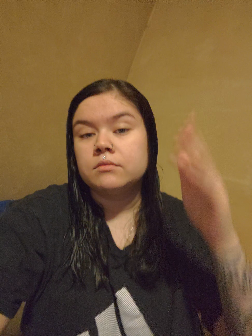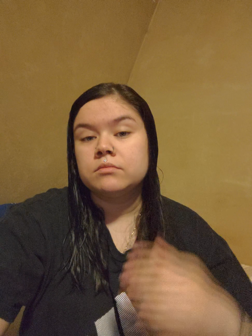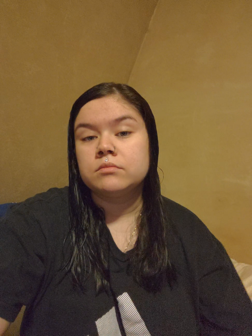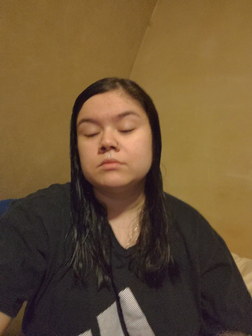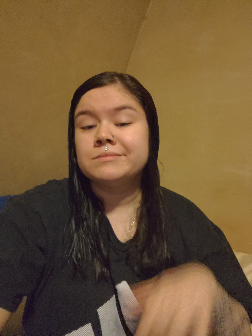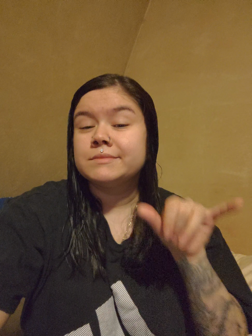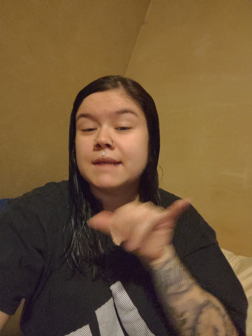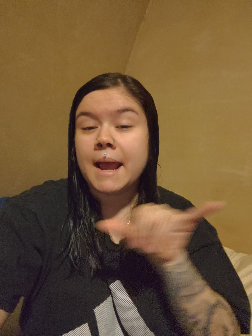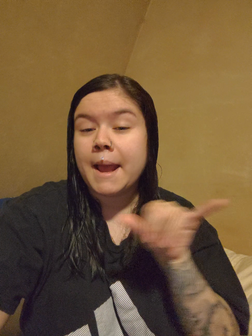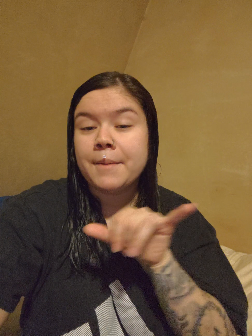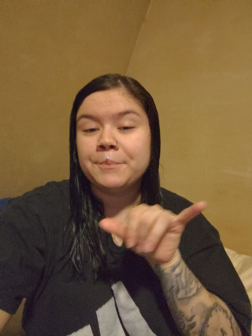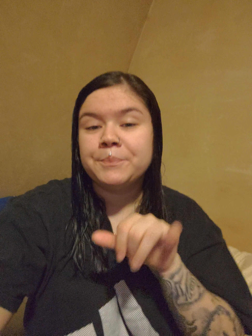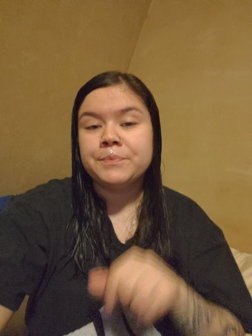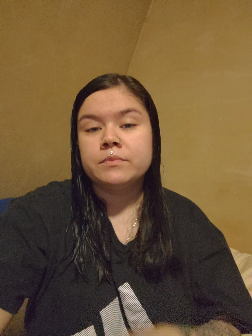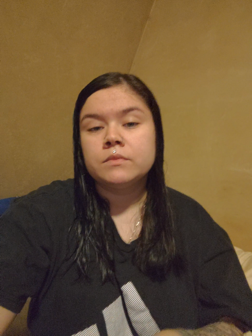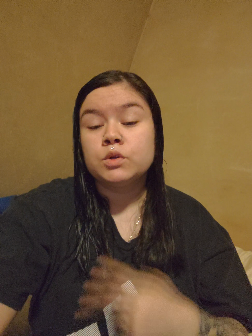same